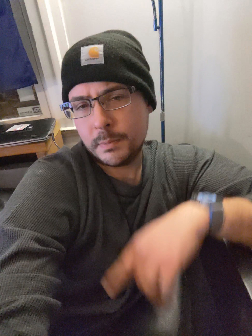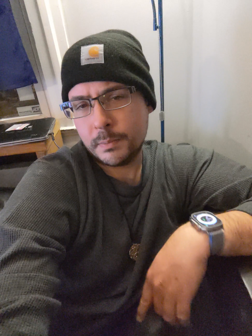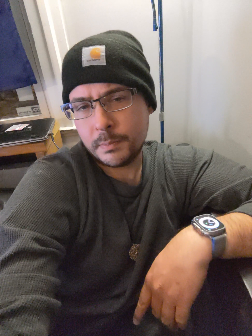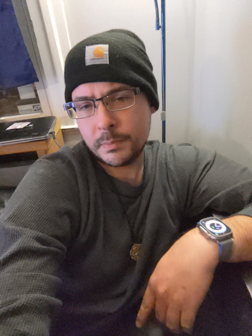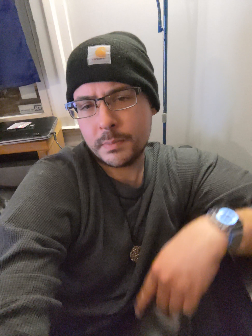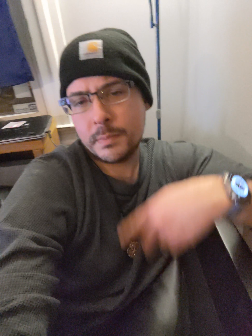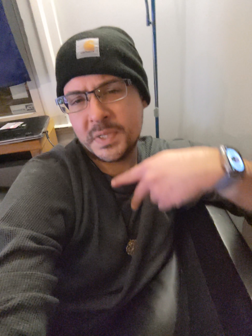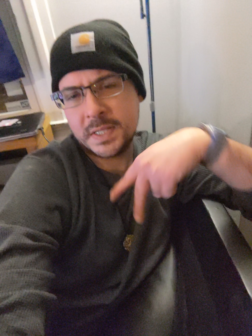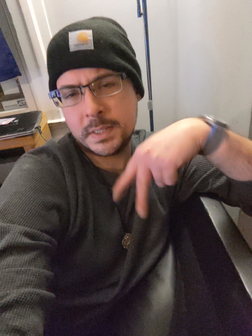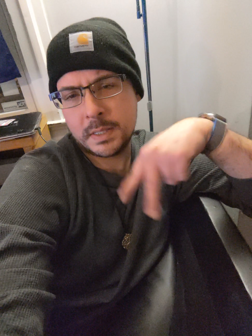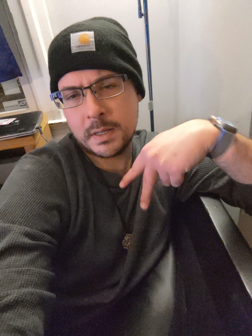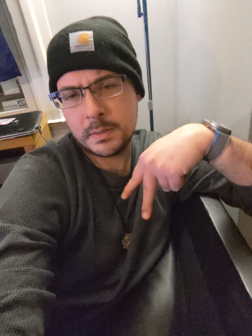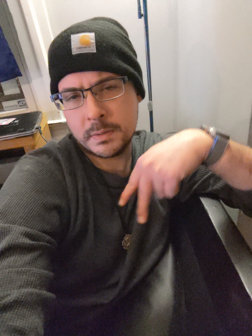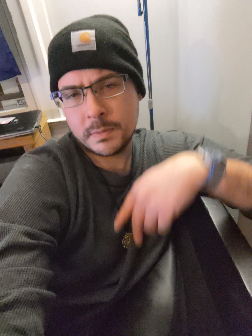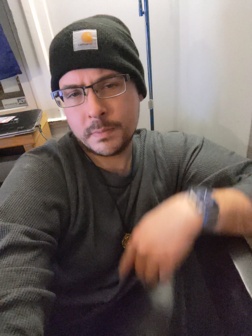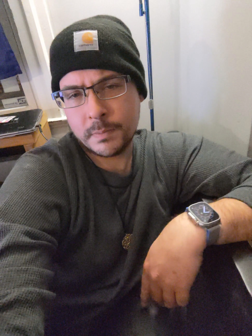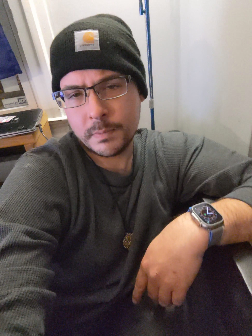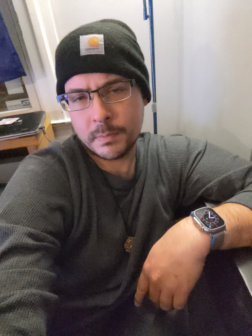dance